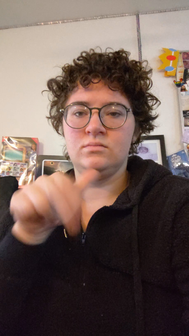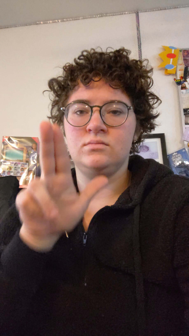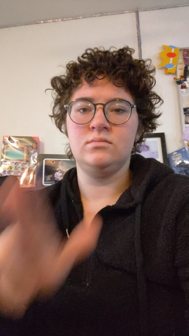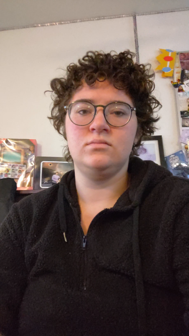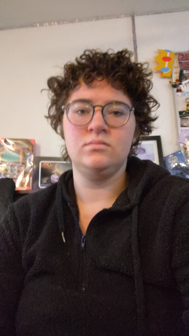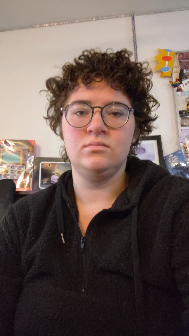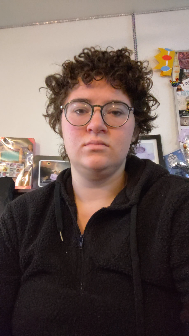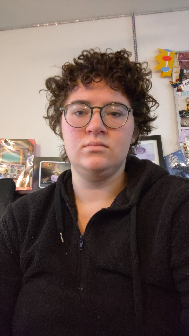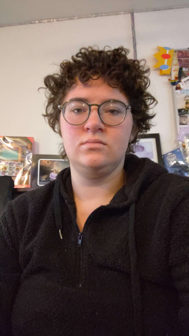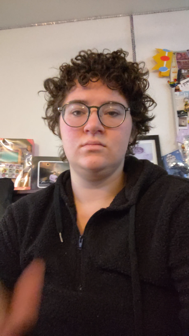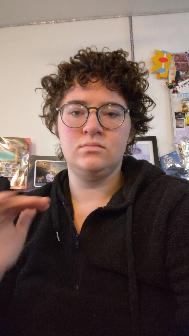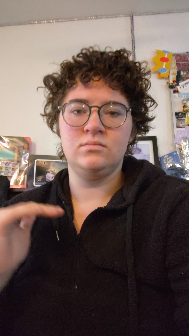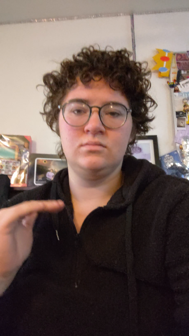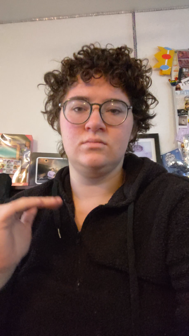little